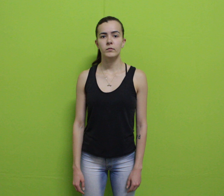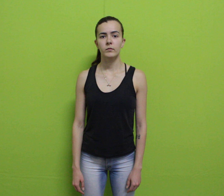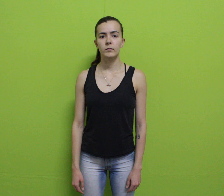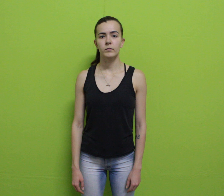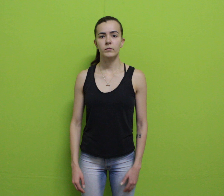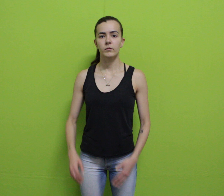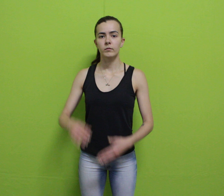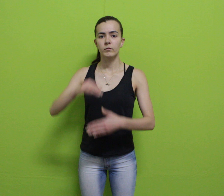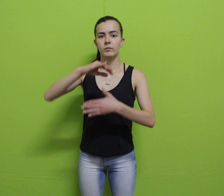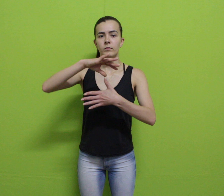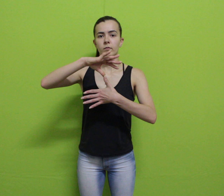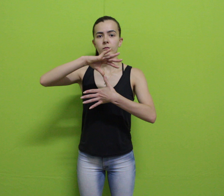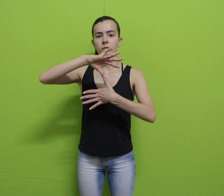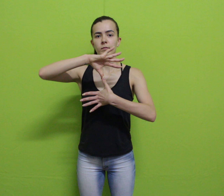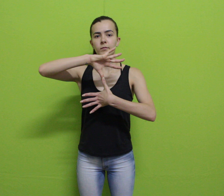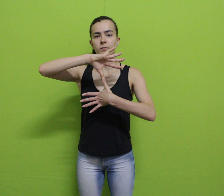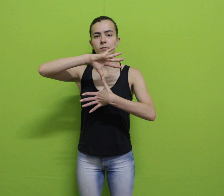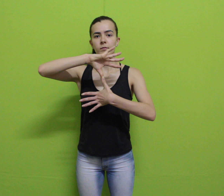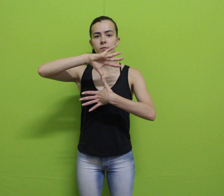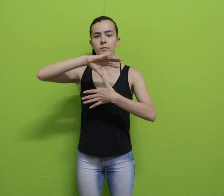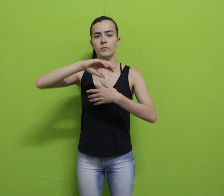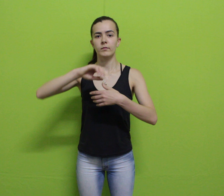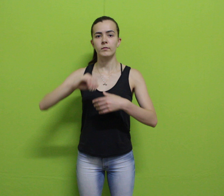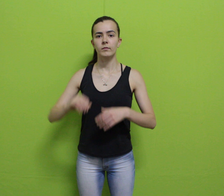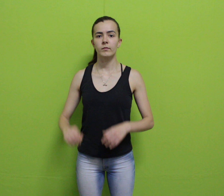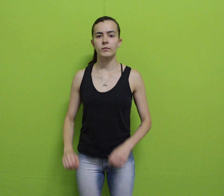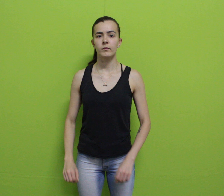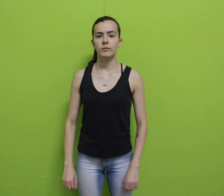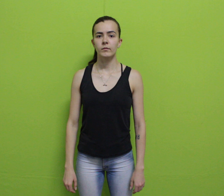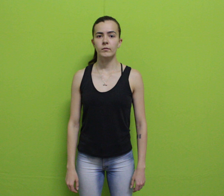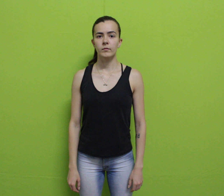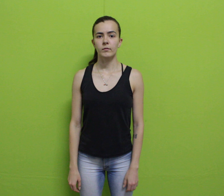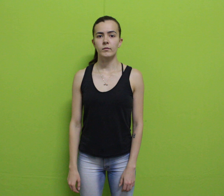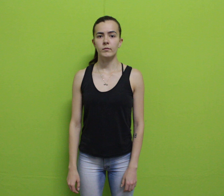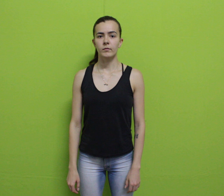América